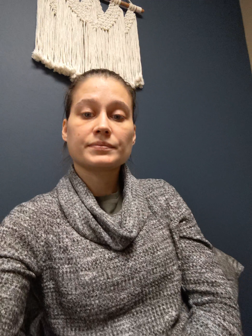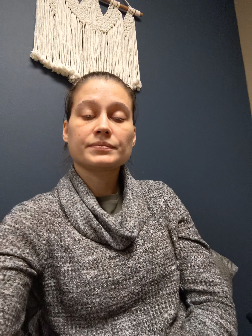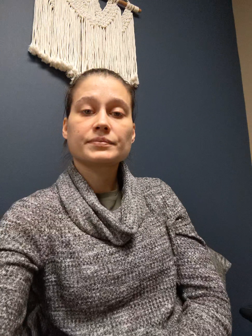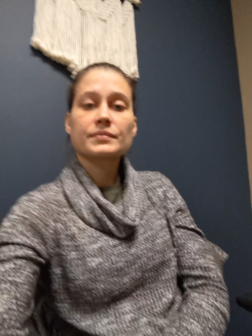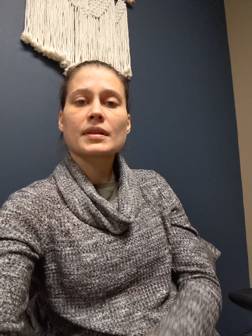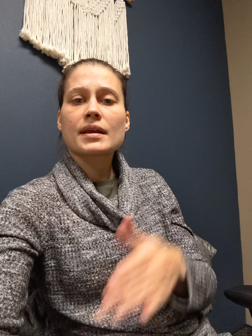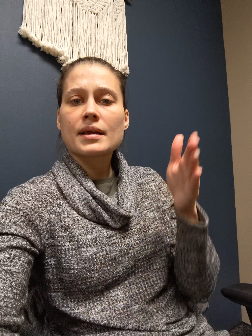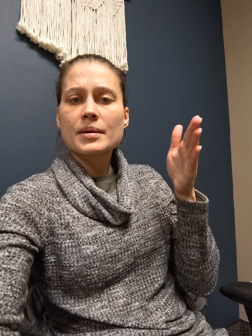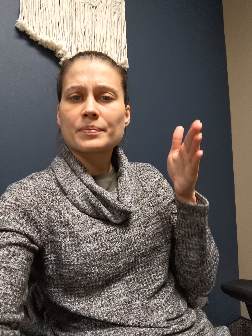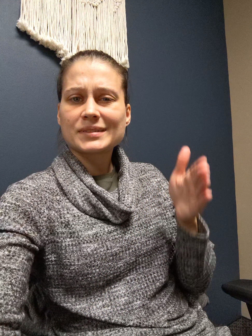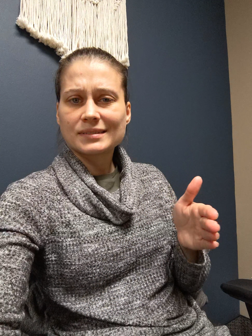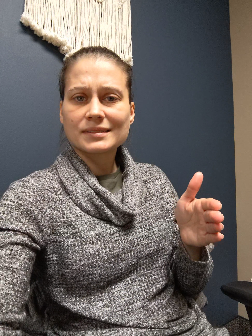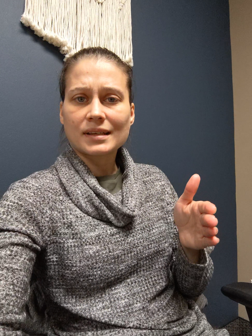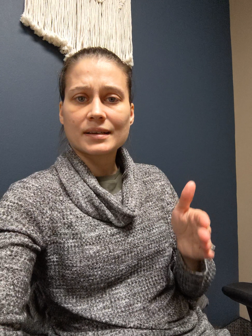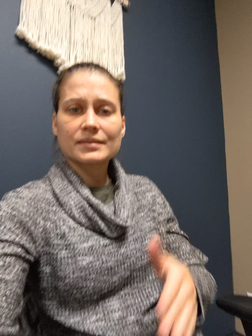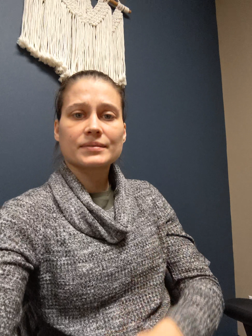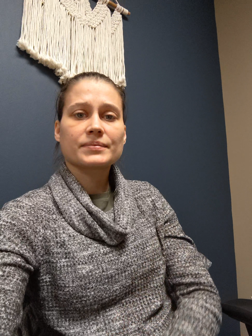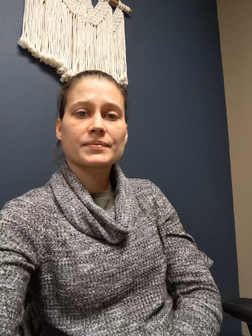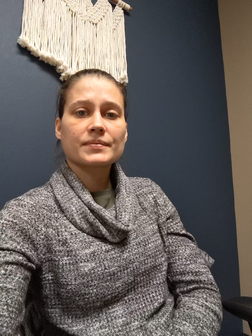beside